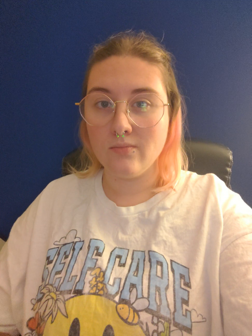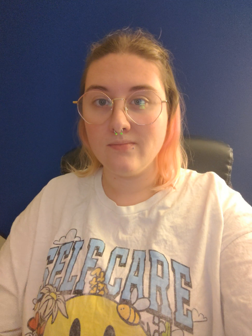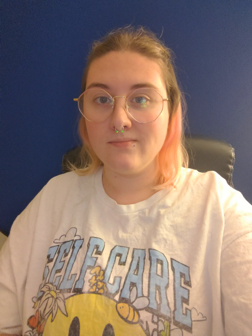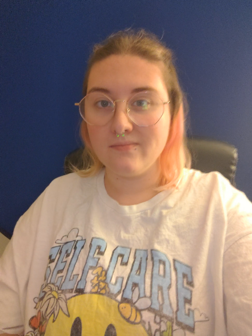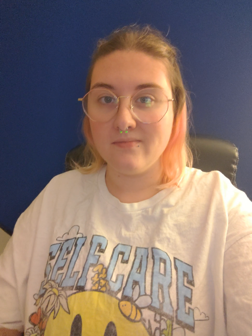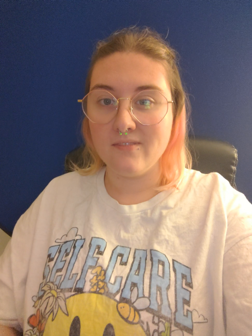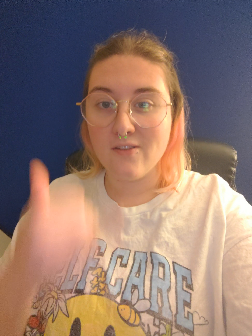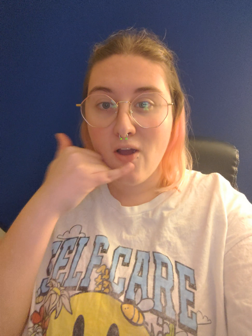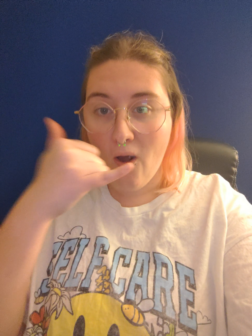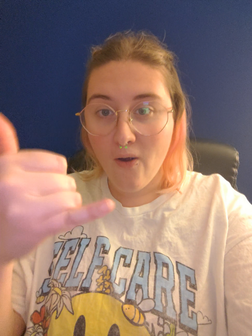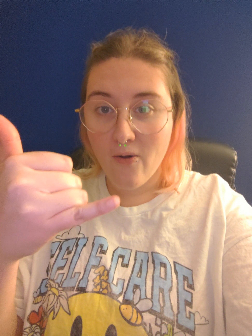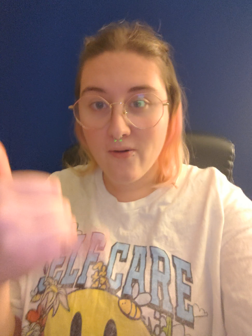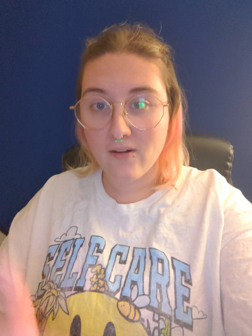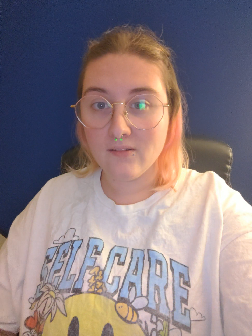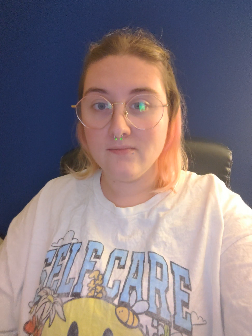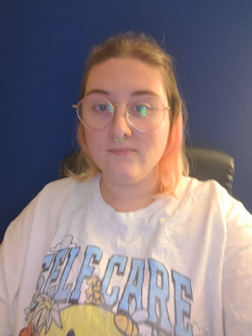call on the phone